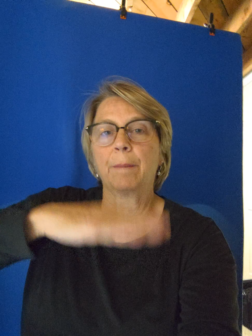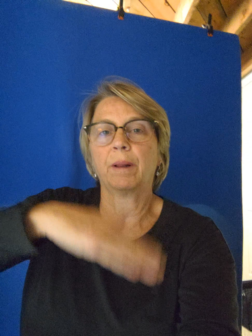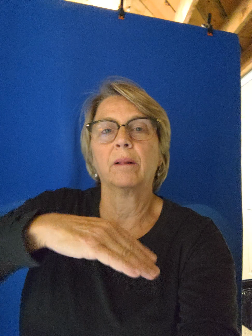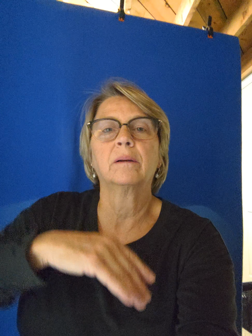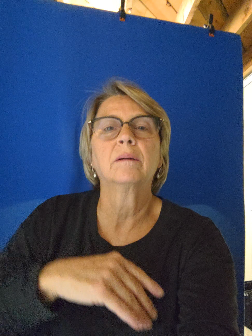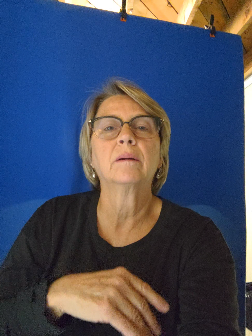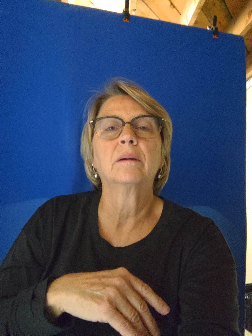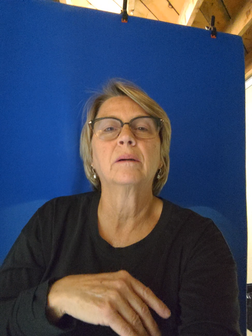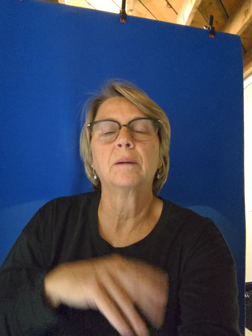table